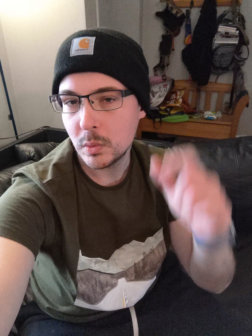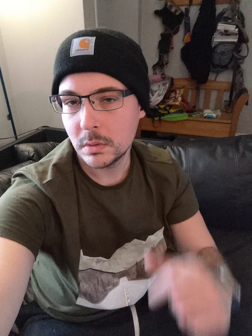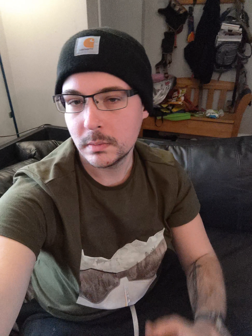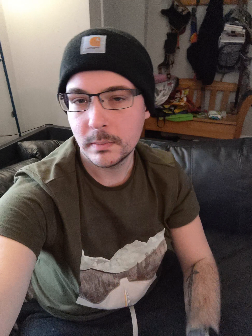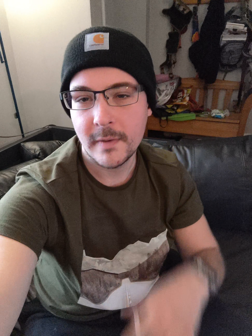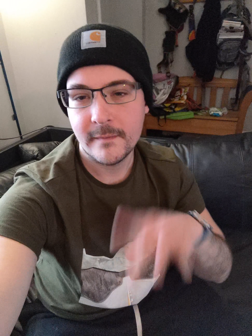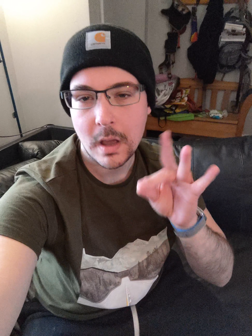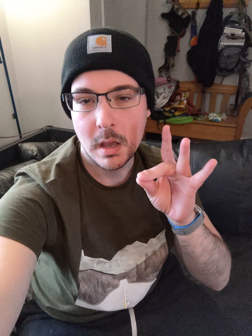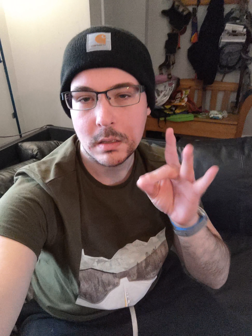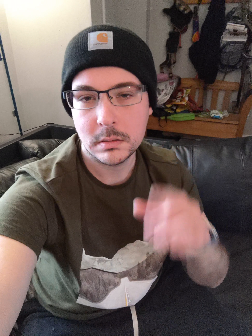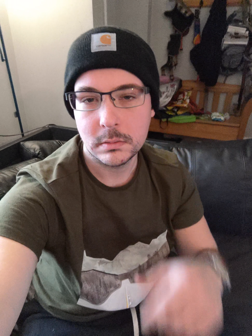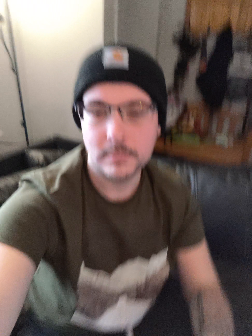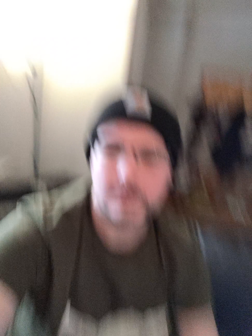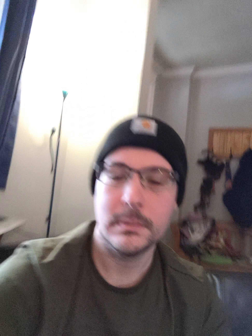find